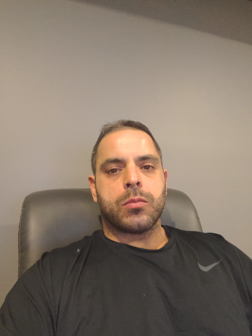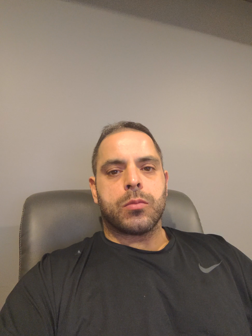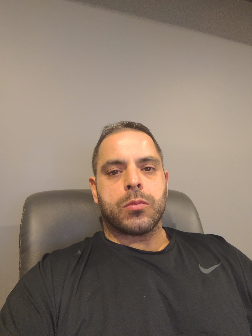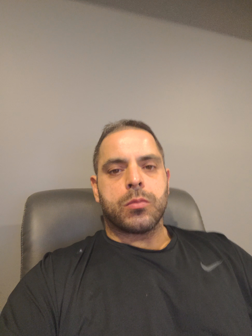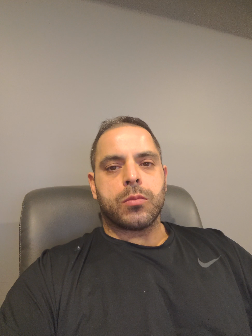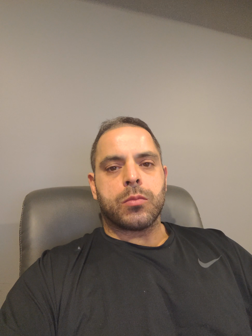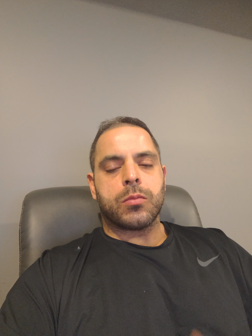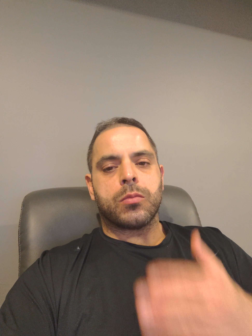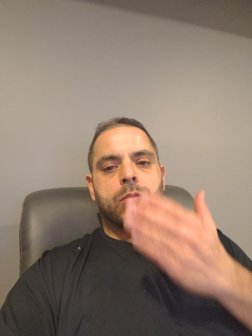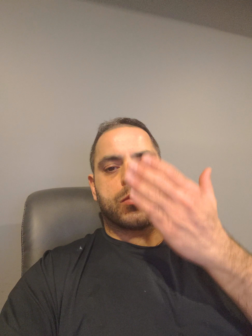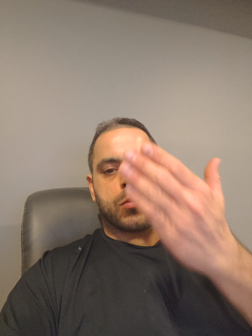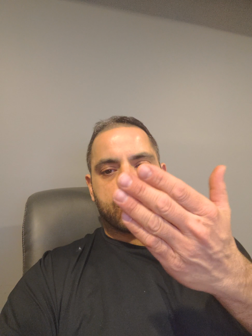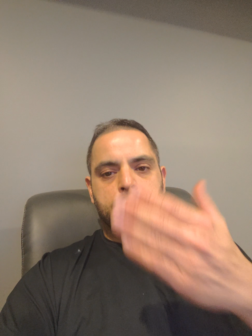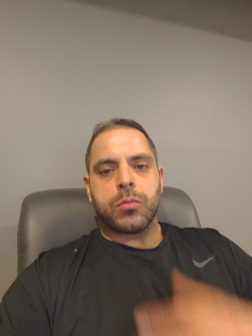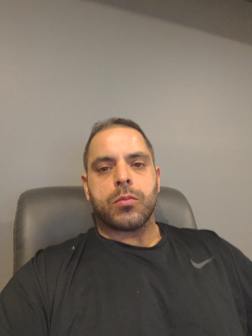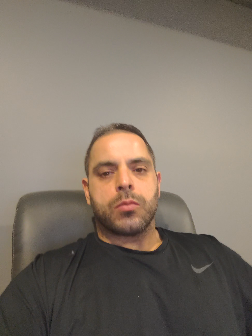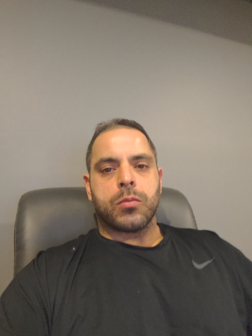there